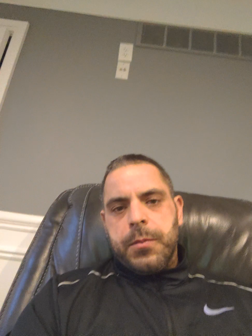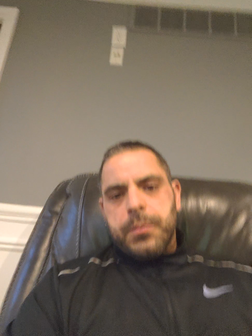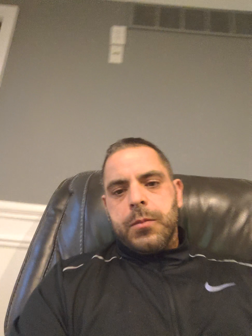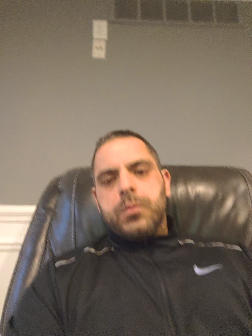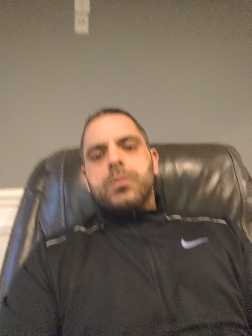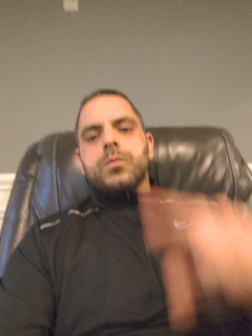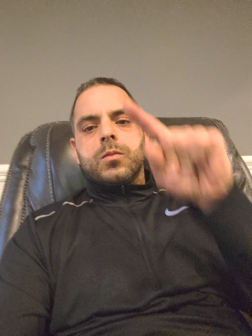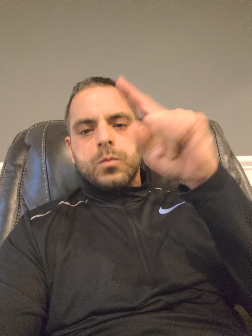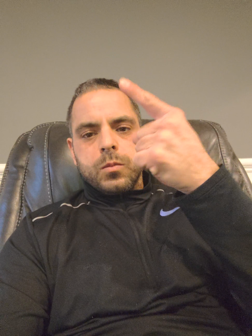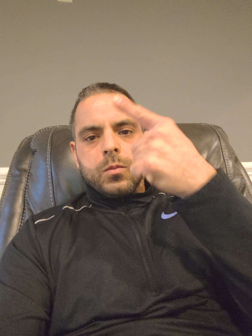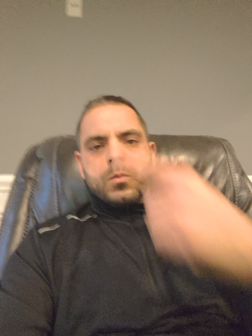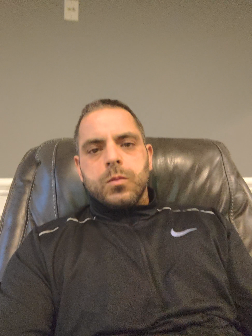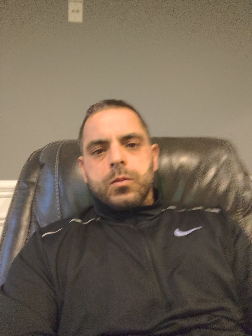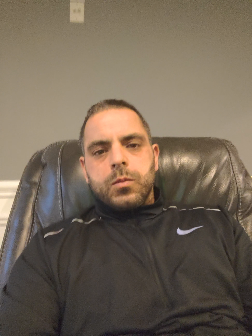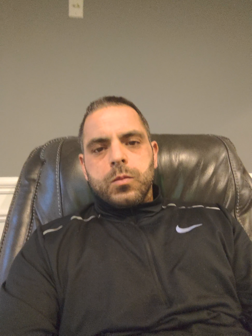first